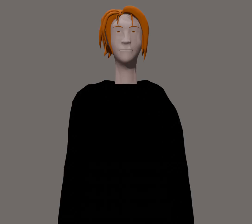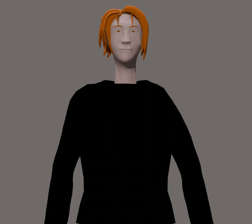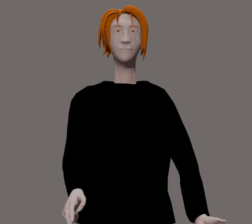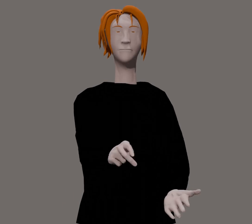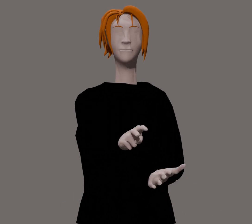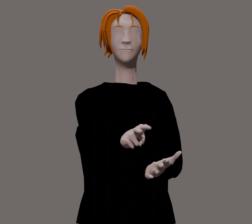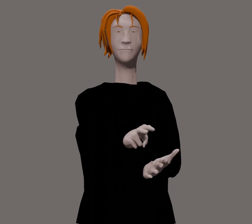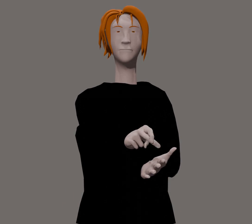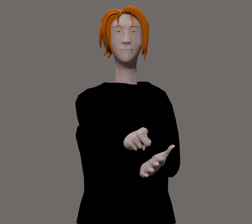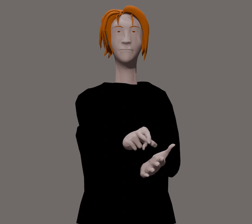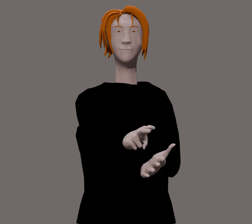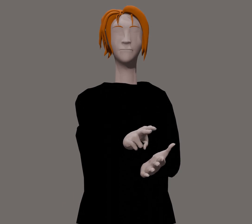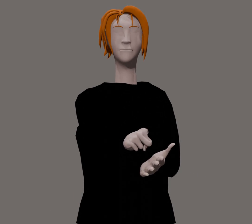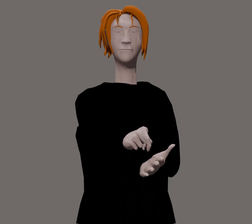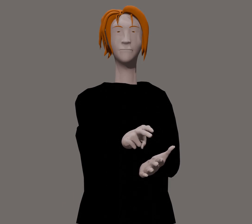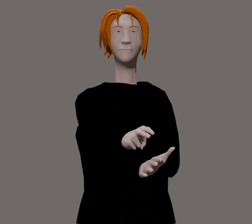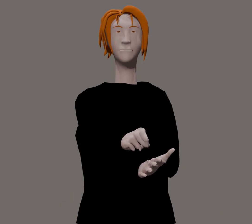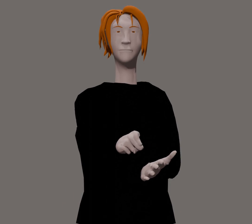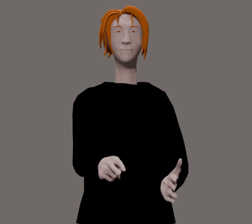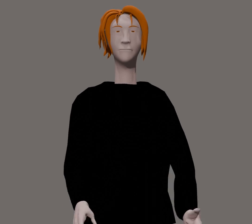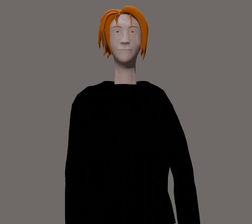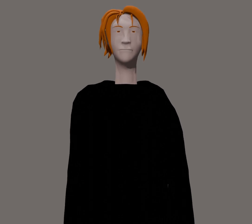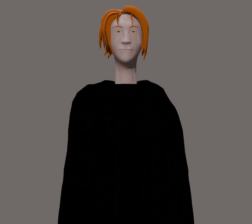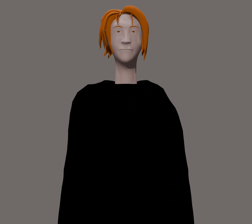Chicken